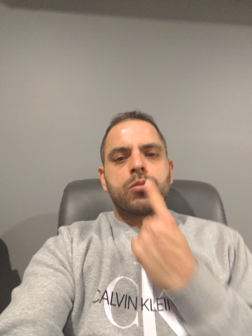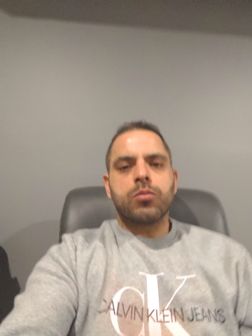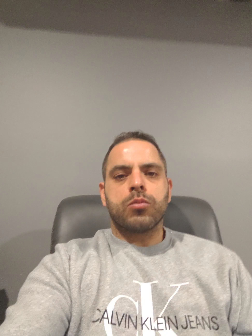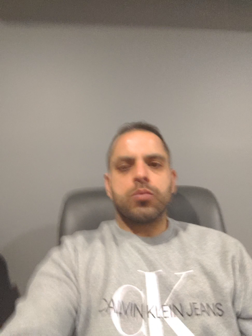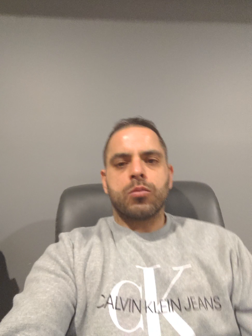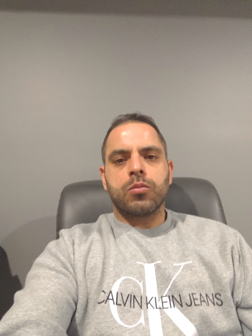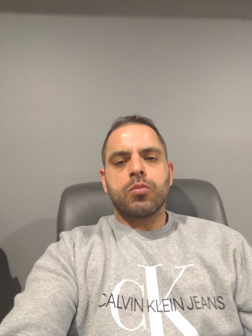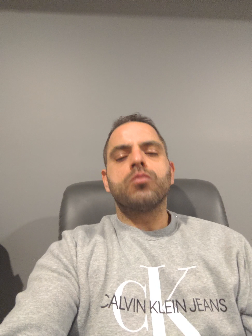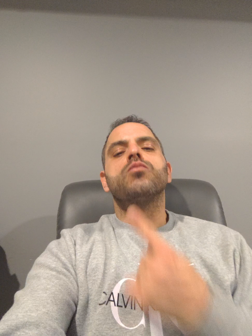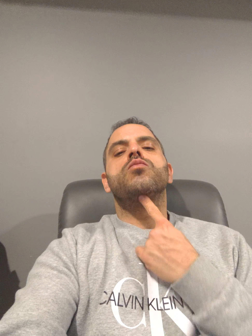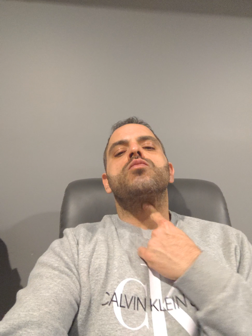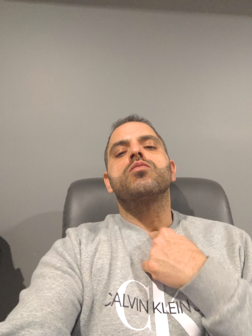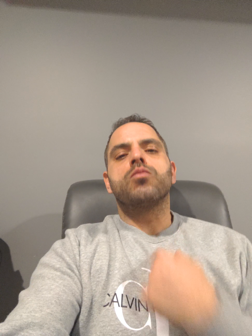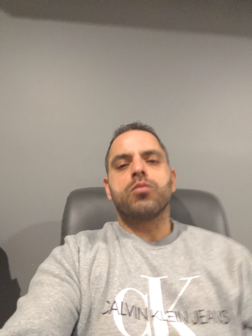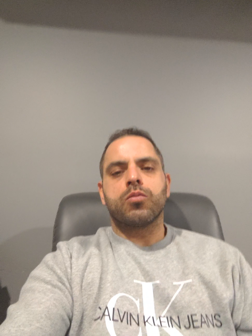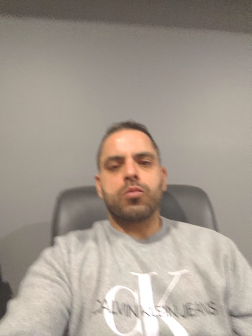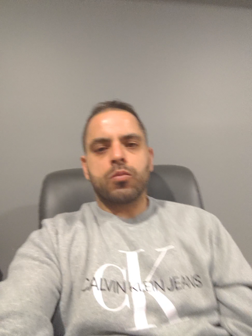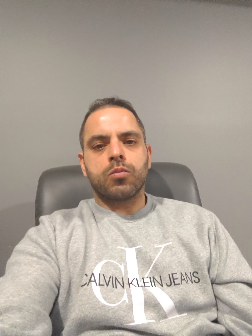thirsty